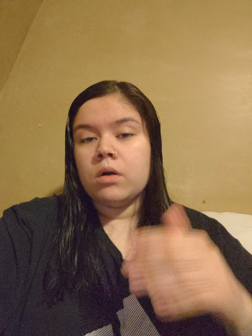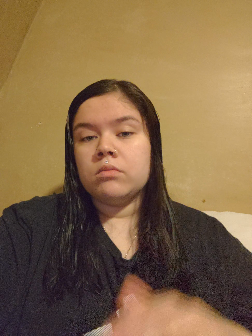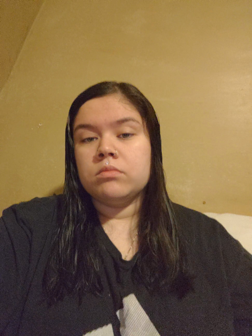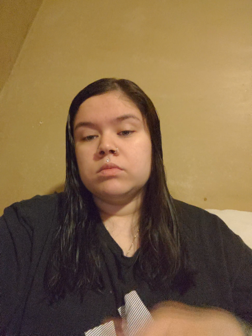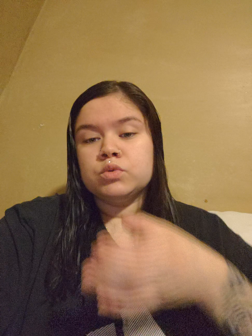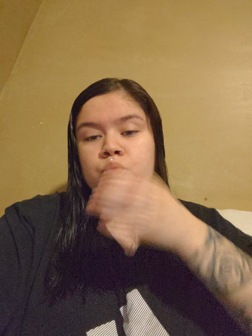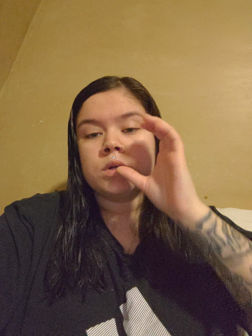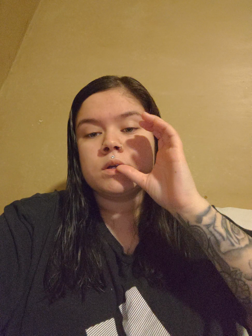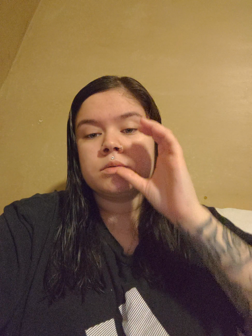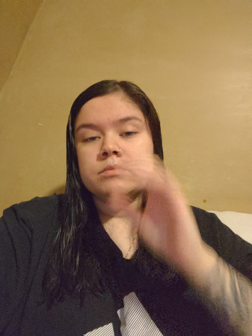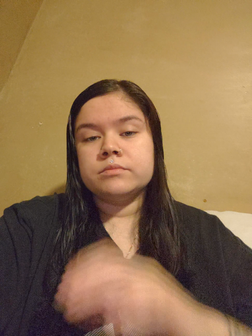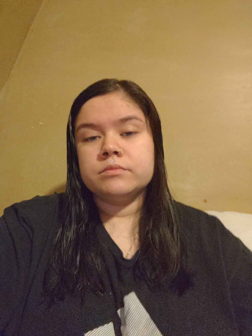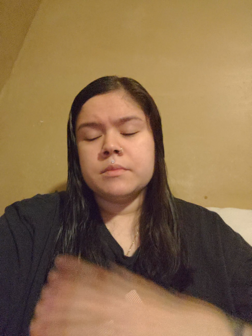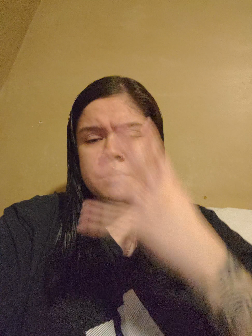drink